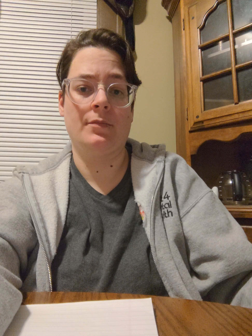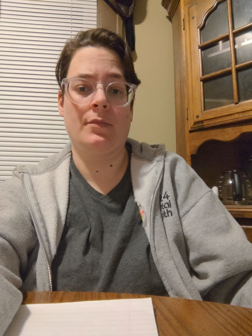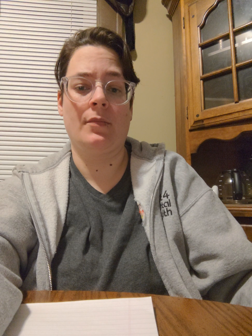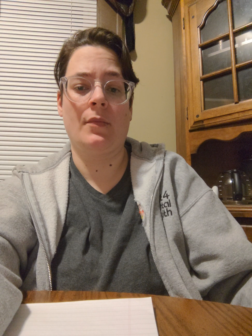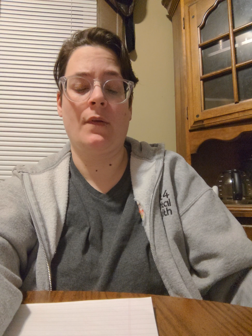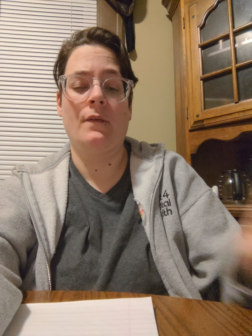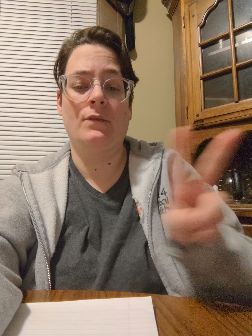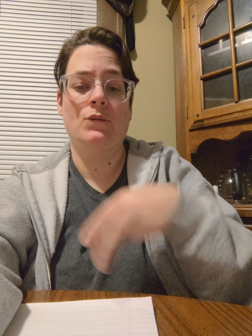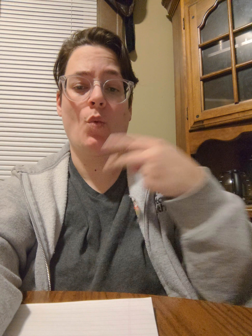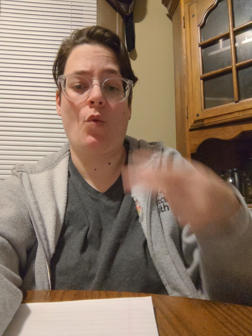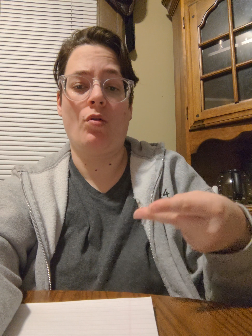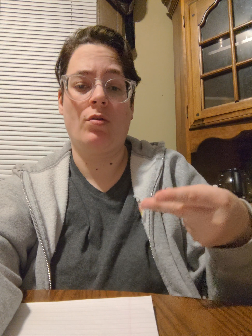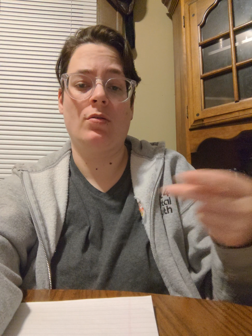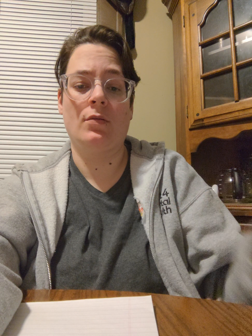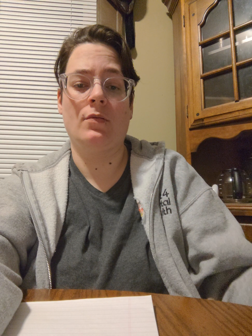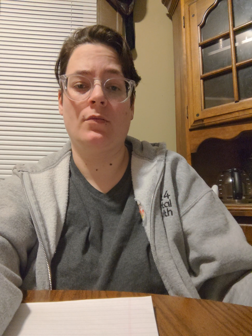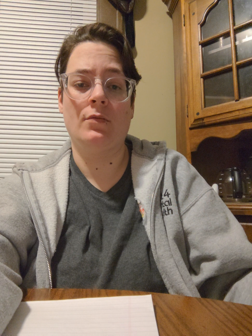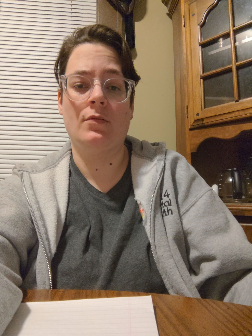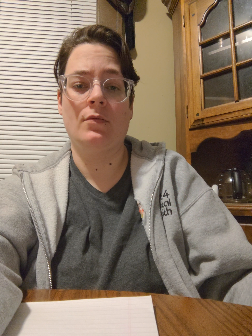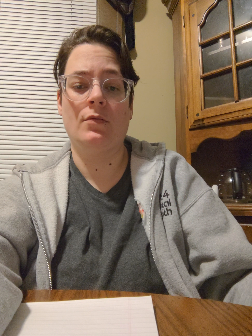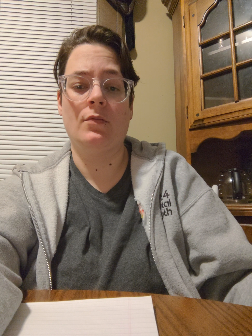fall